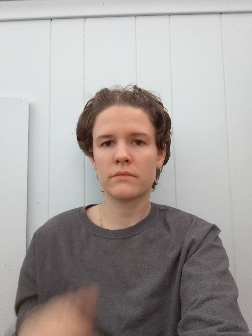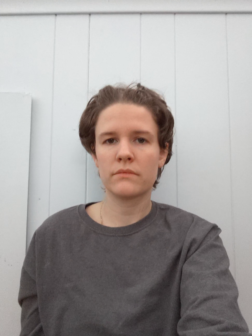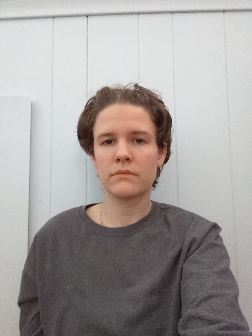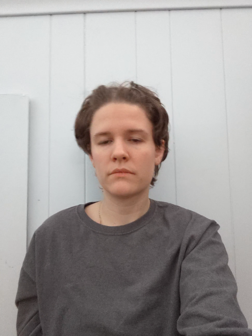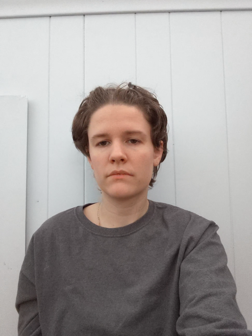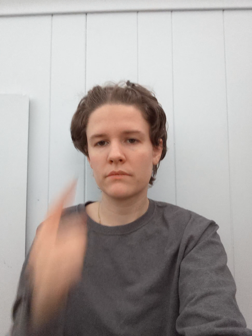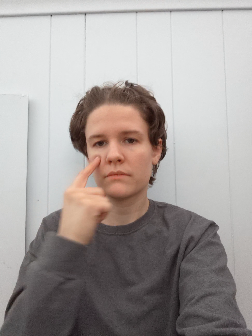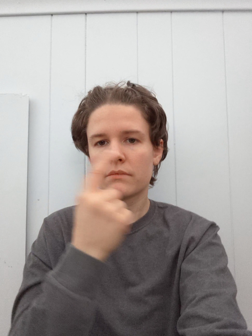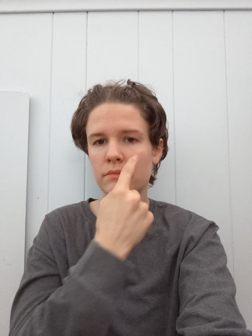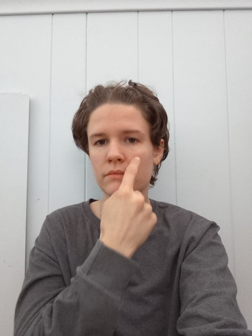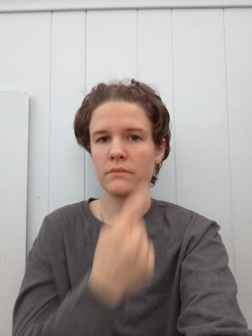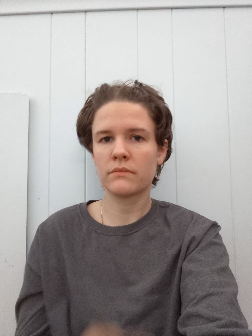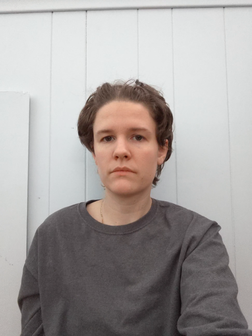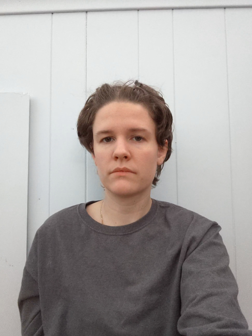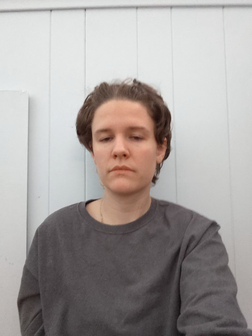eye